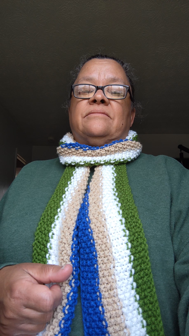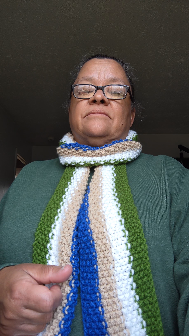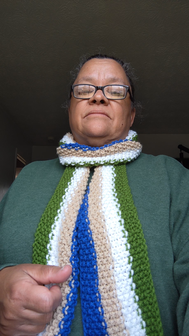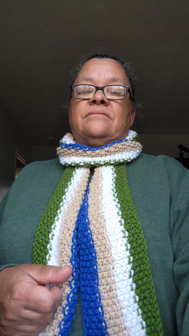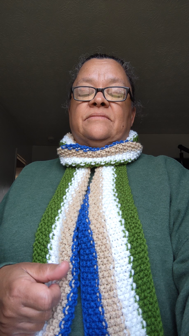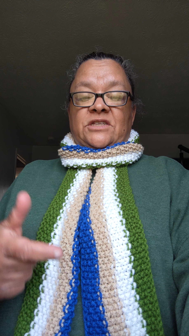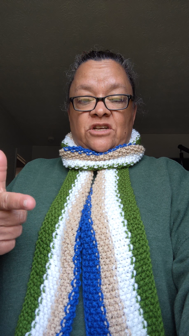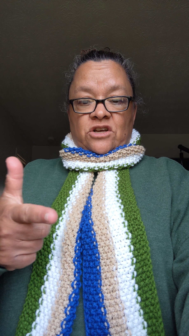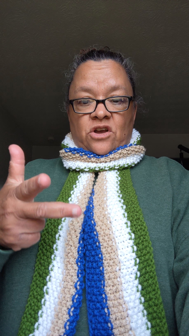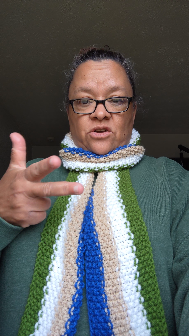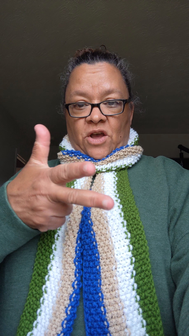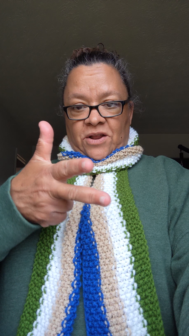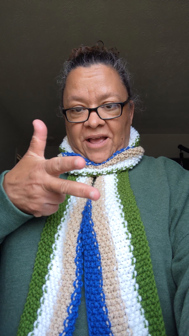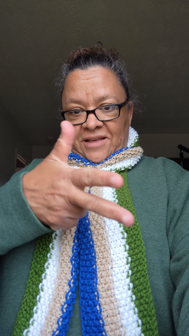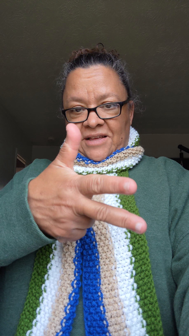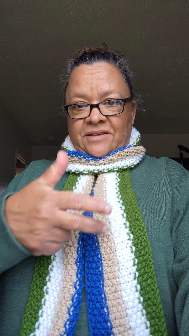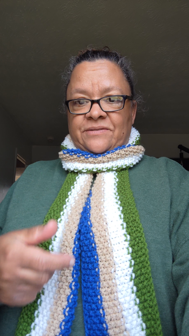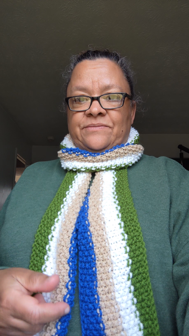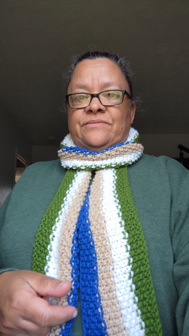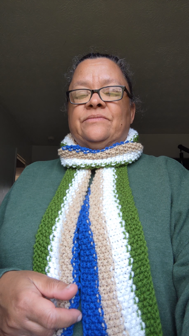garage